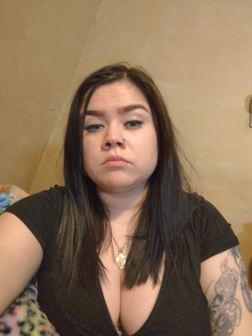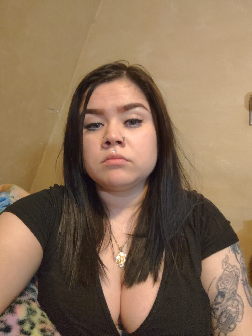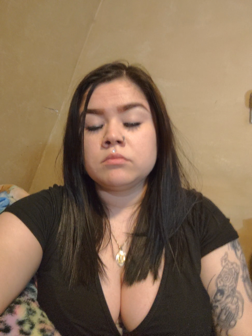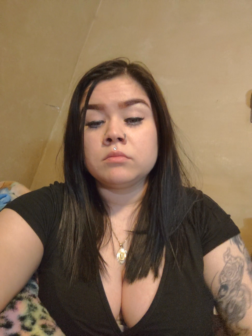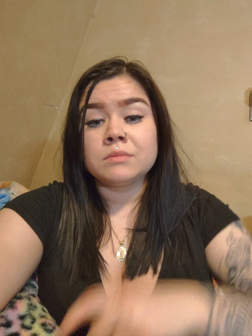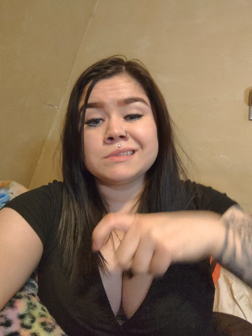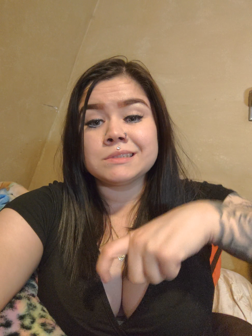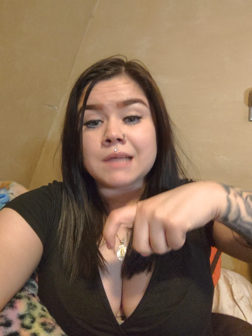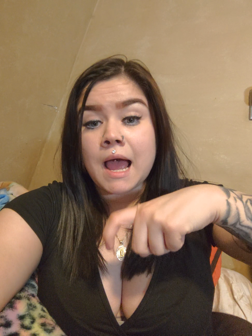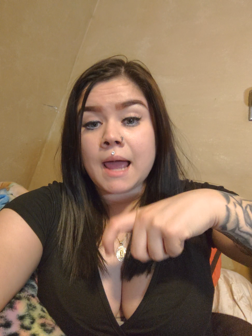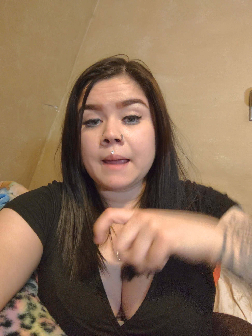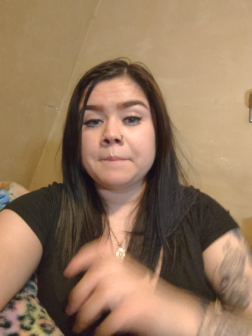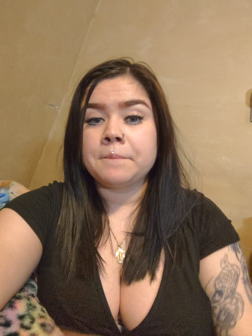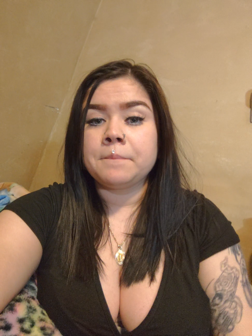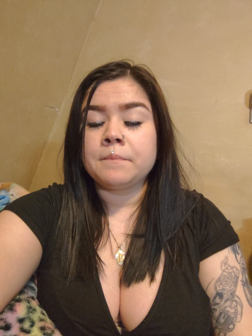time